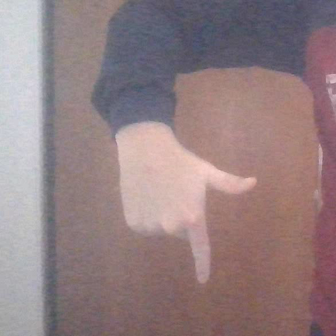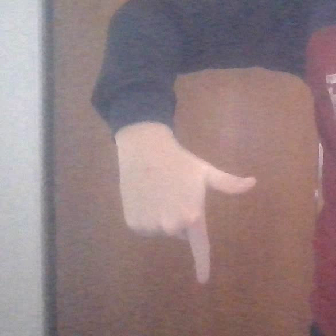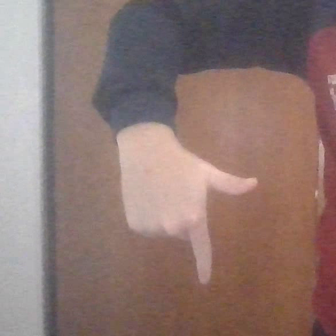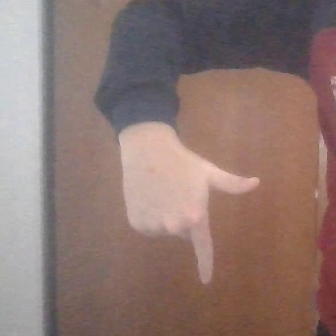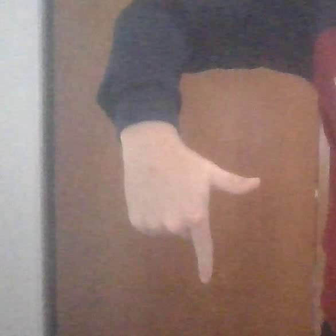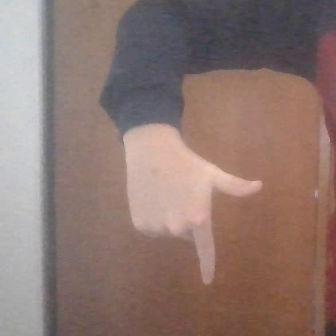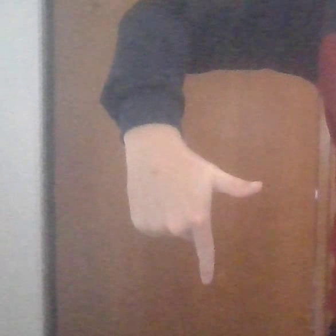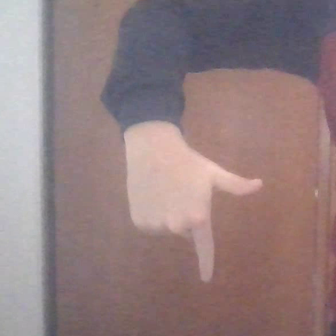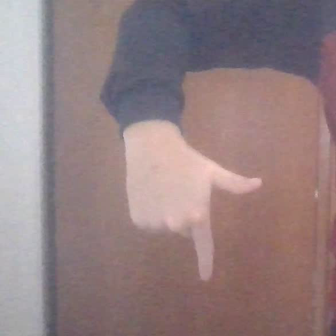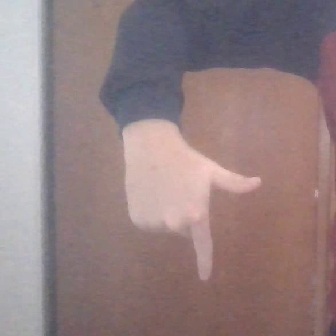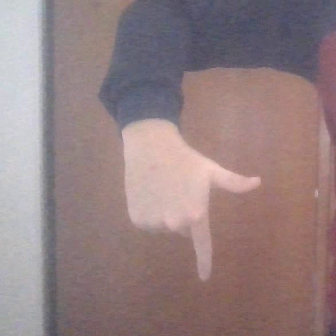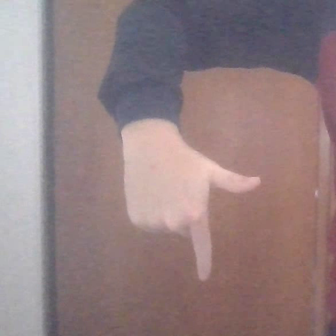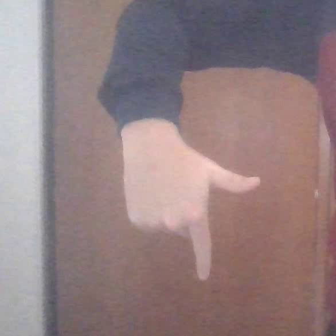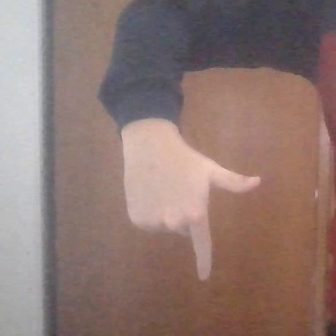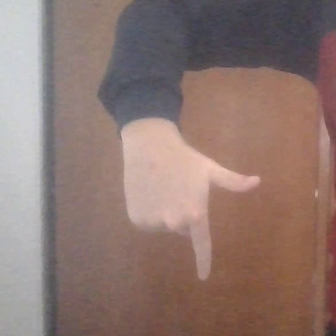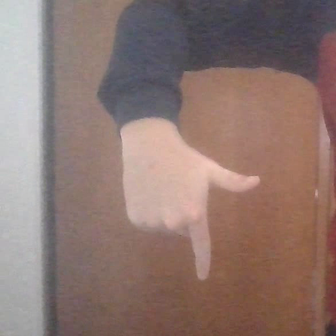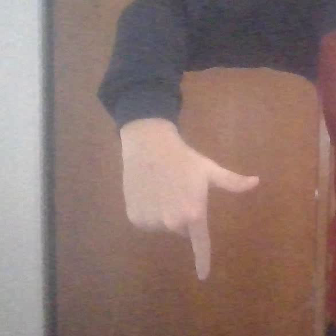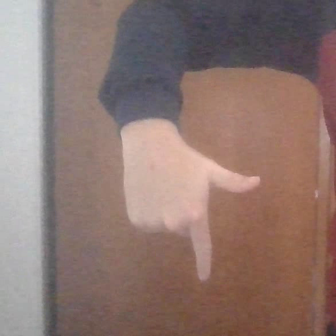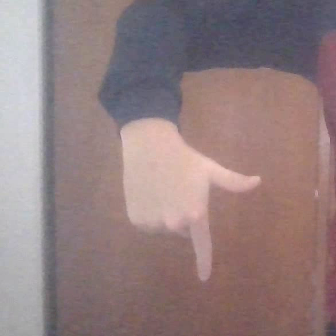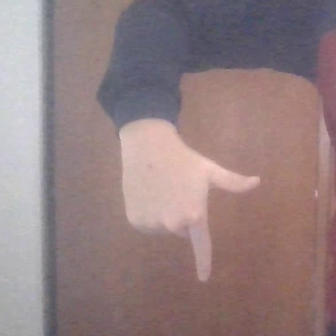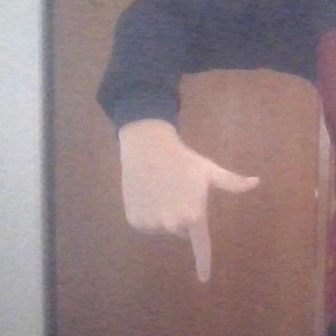Г